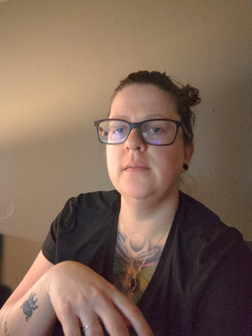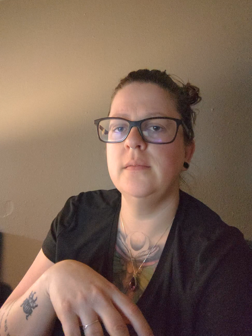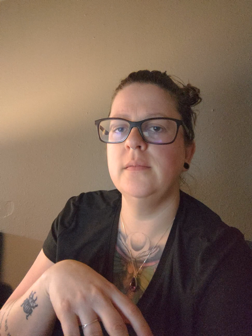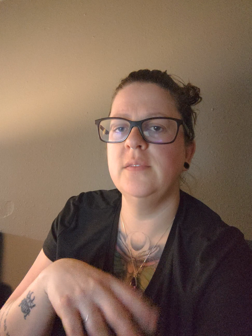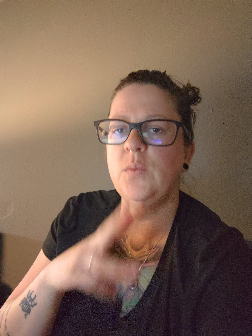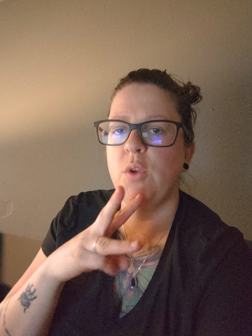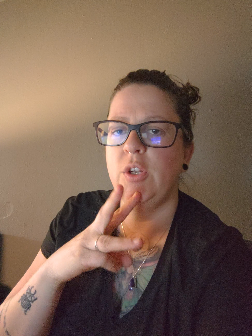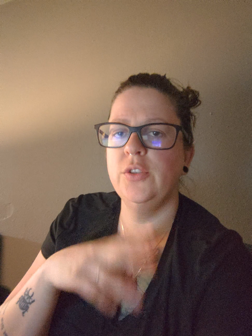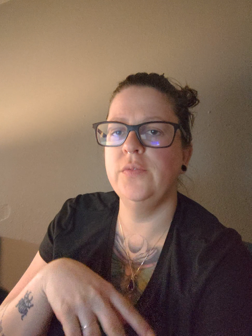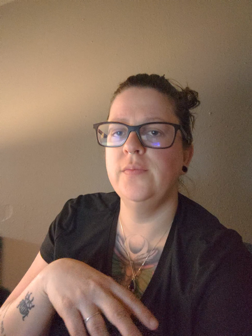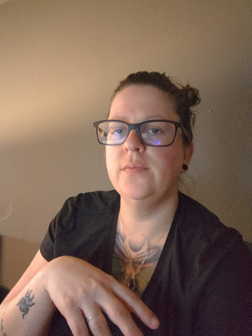water